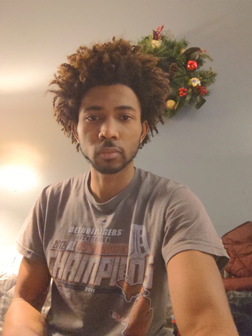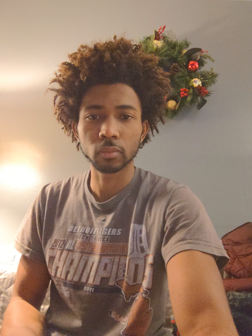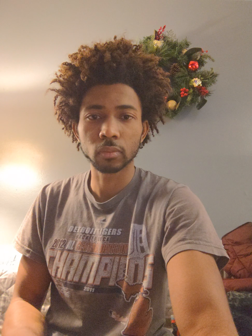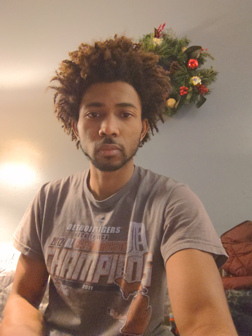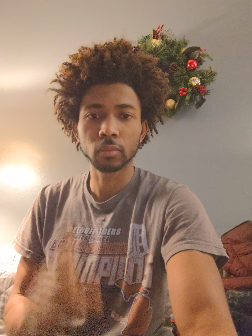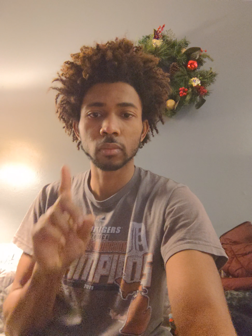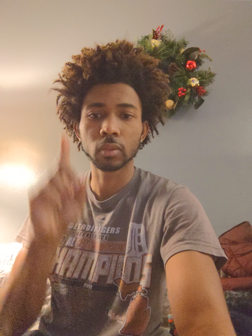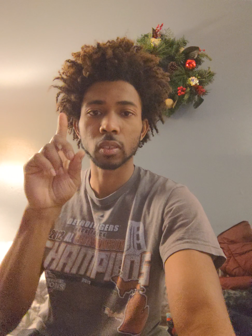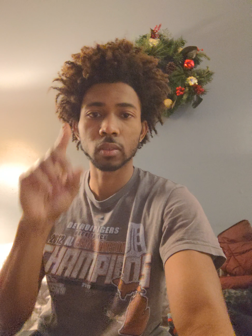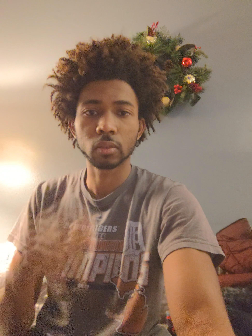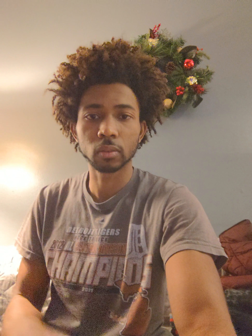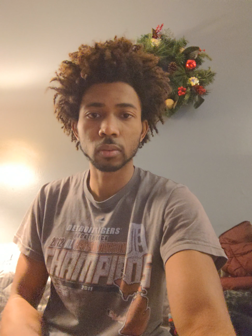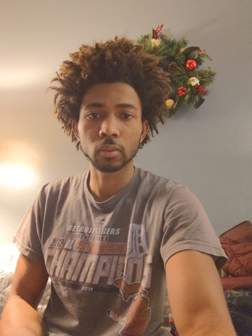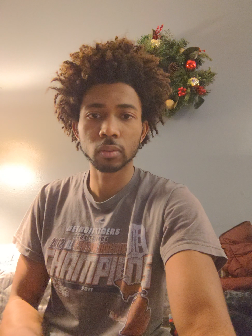up